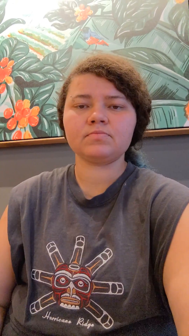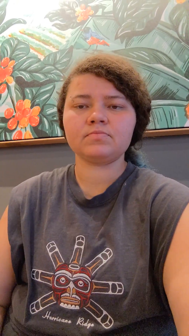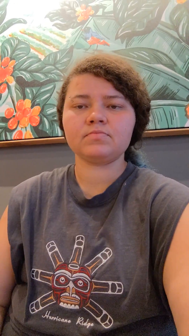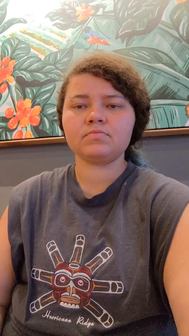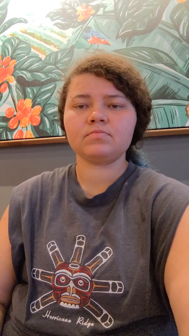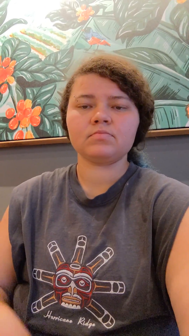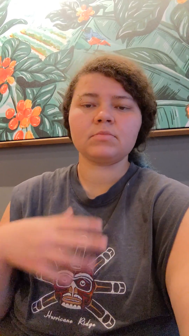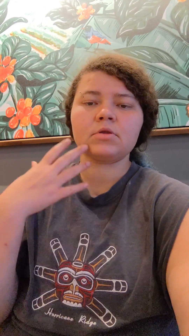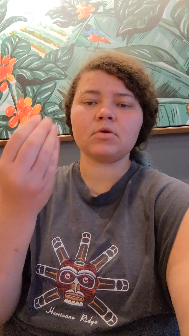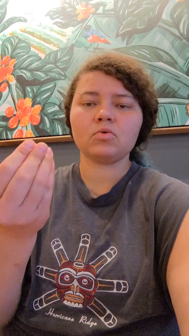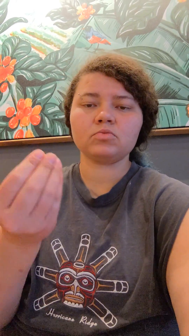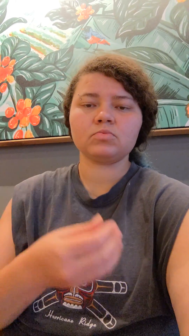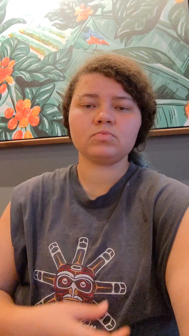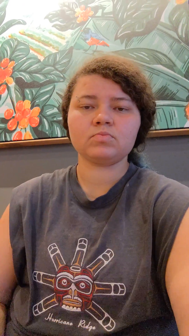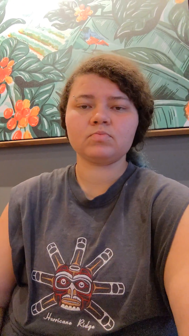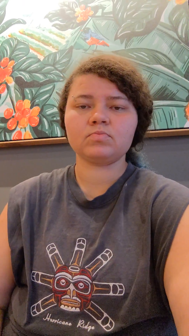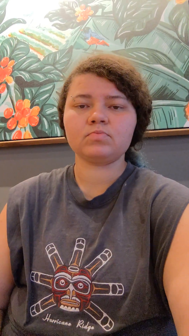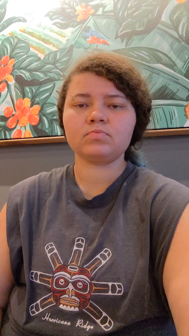got to